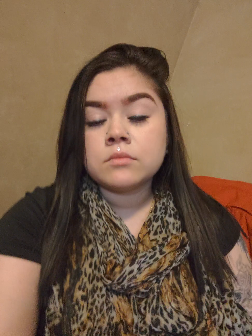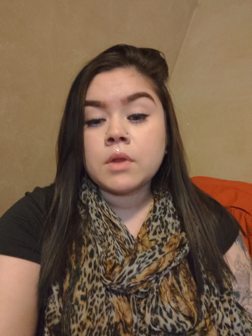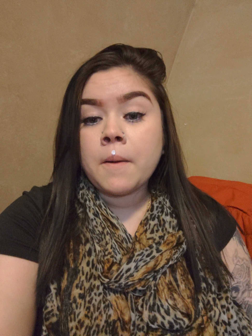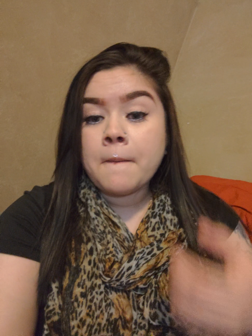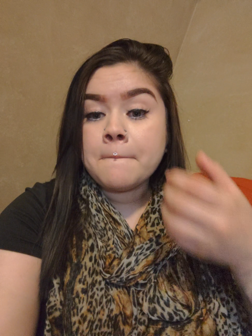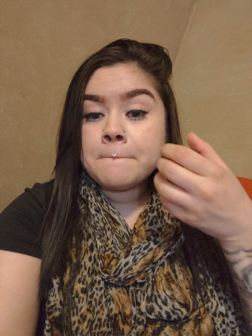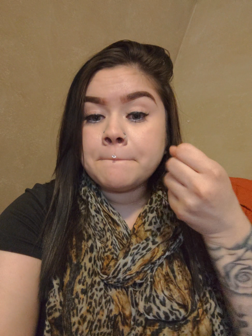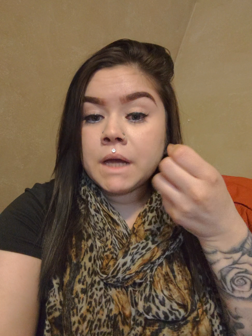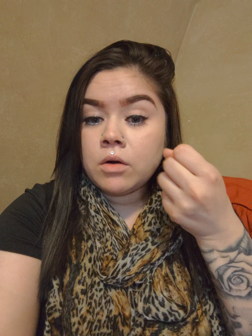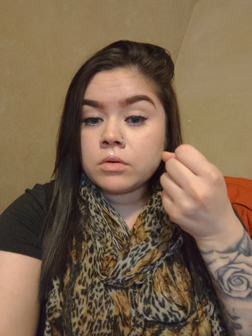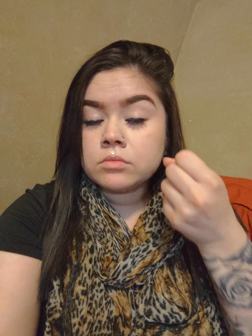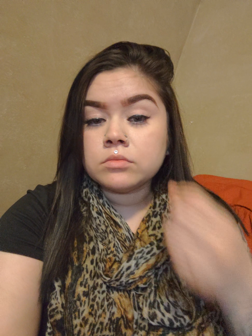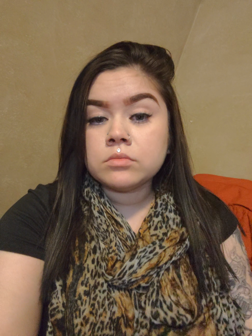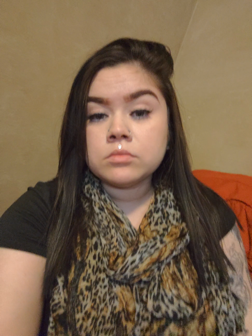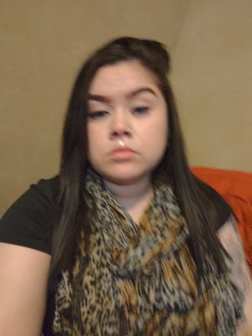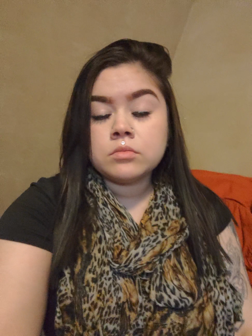milk